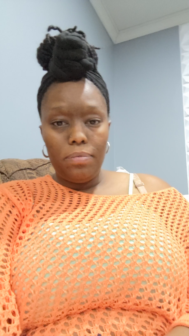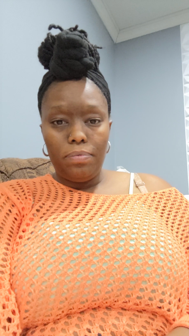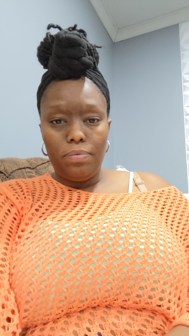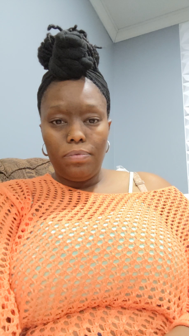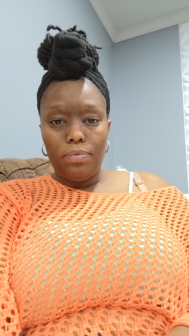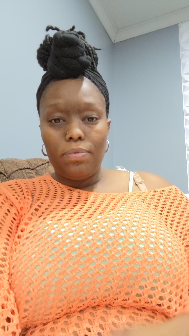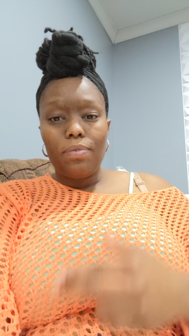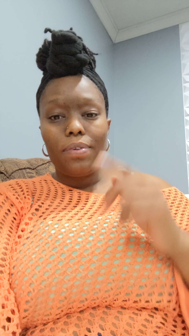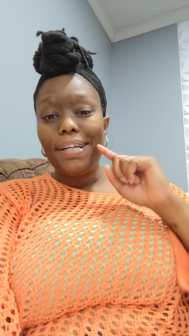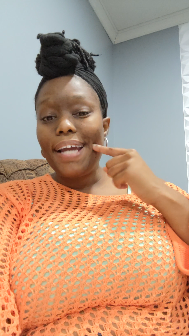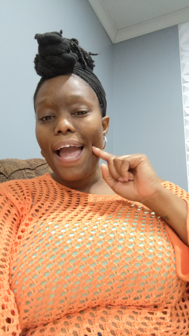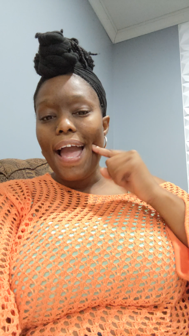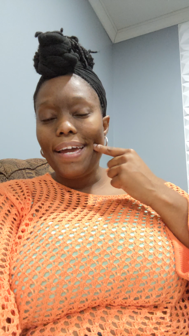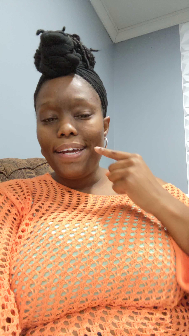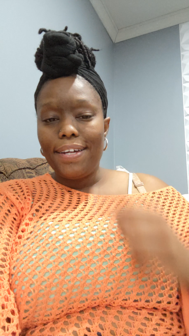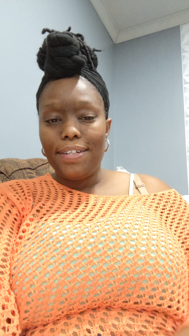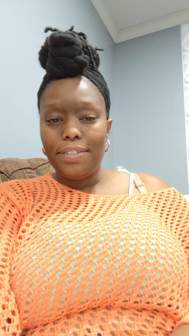candy